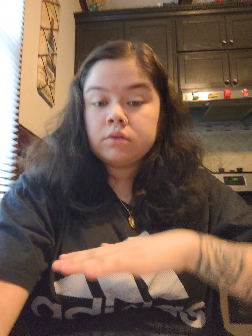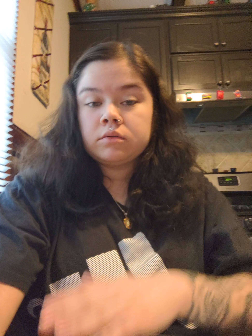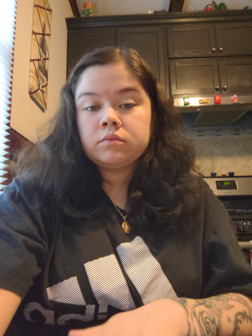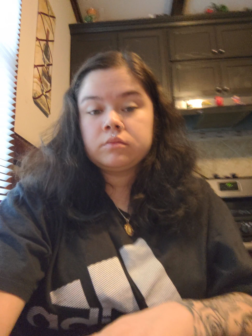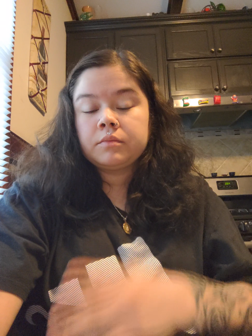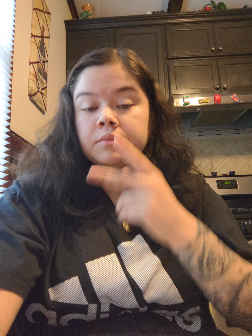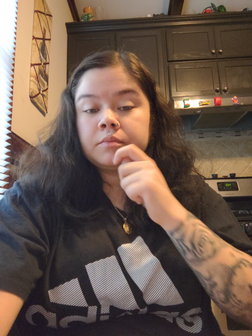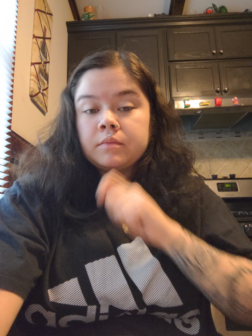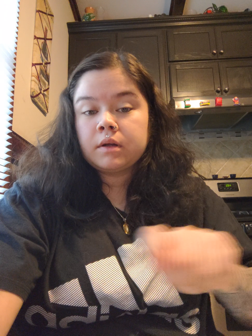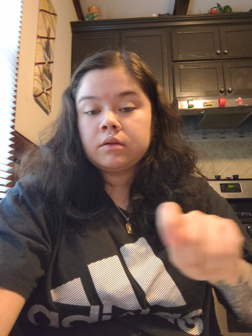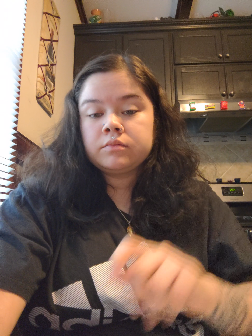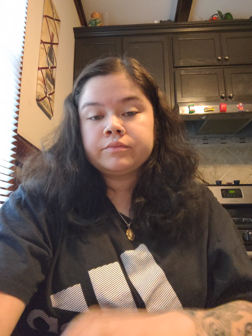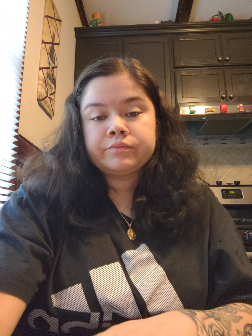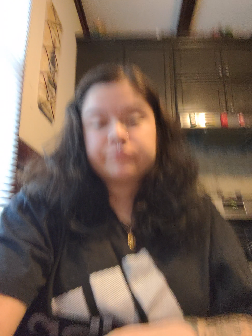pen